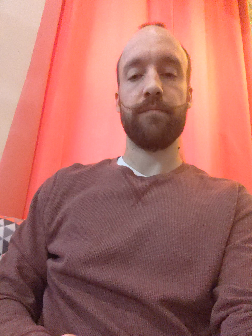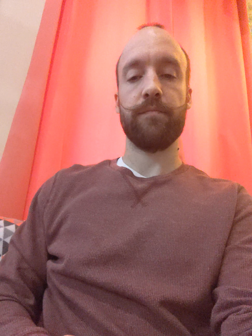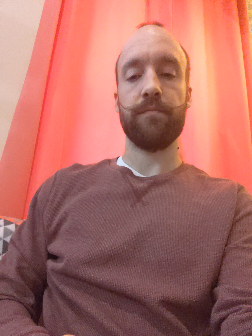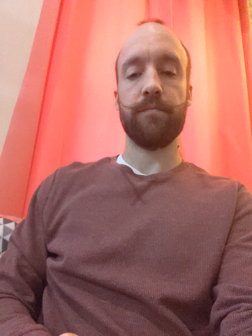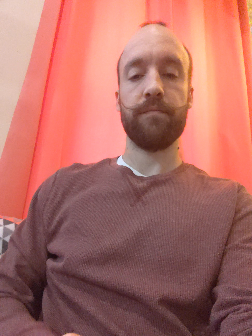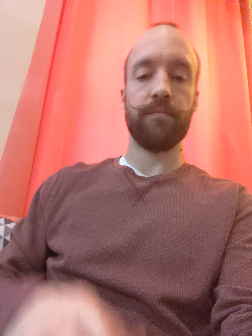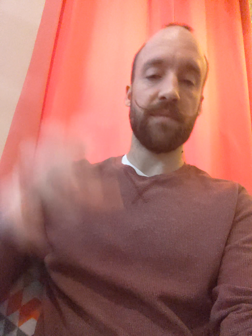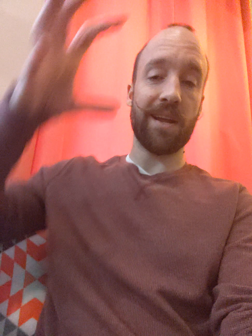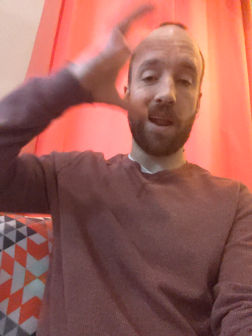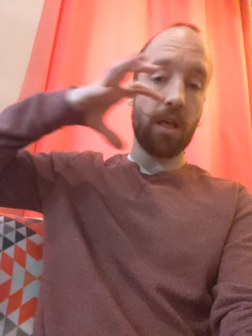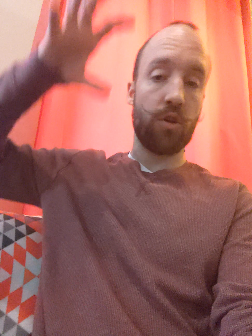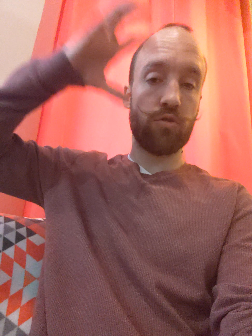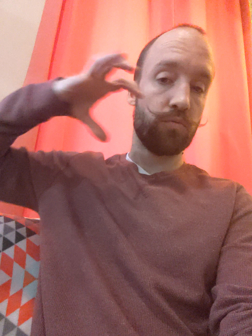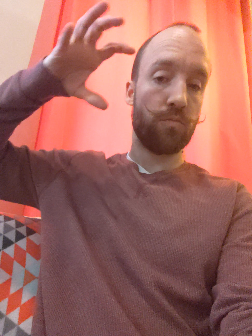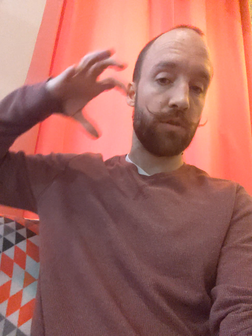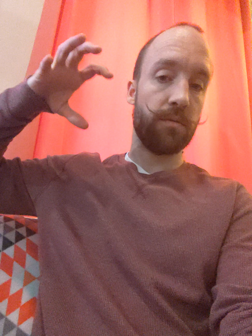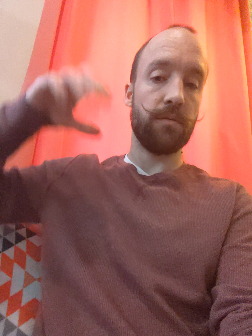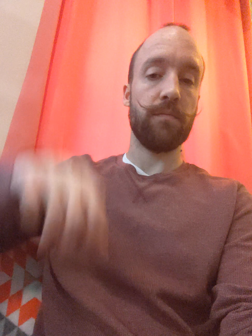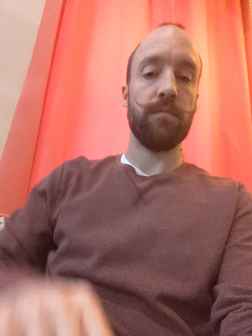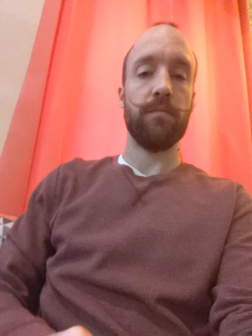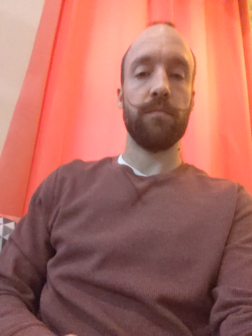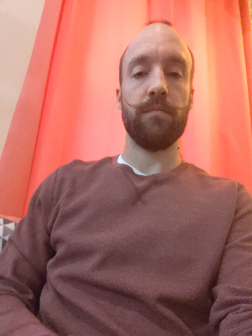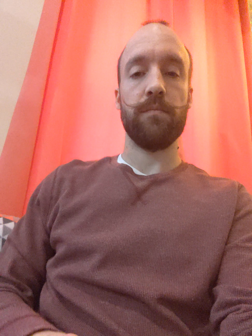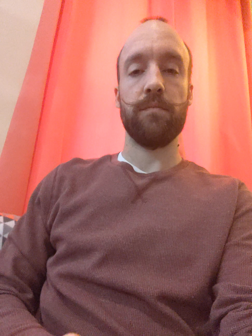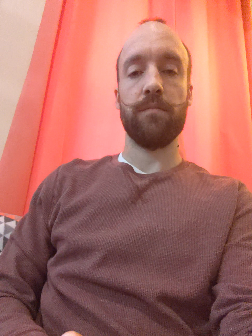cloud